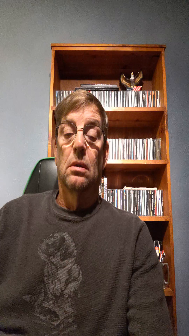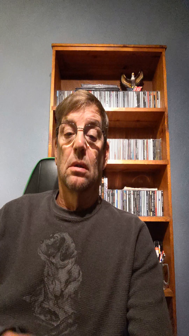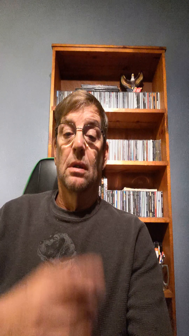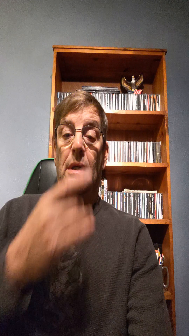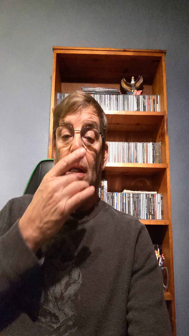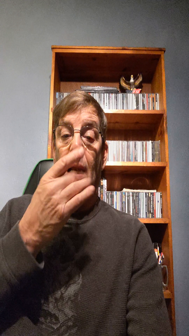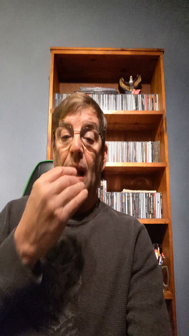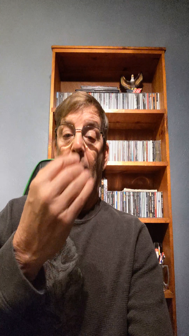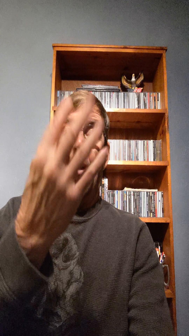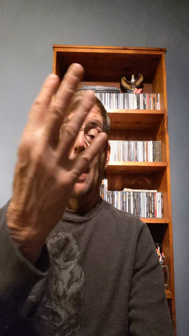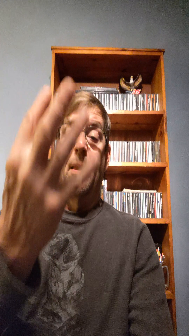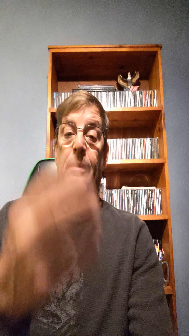lamp